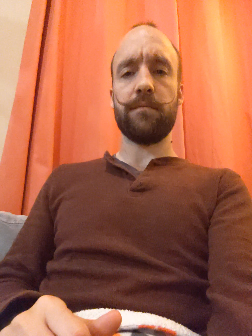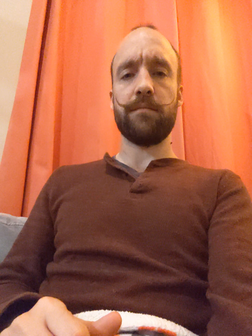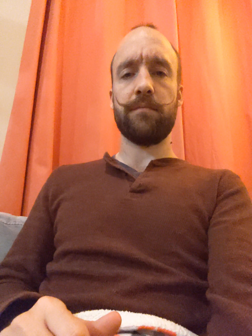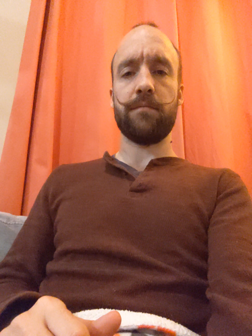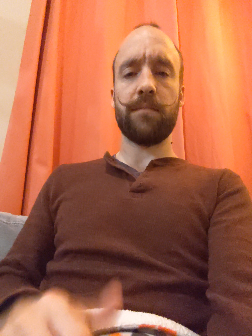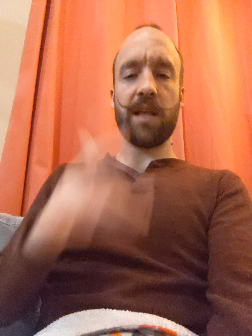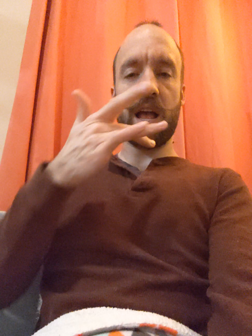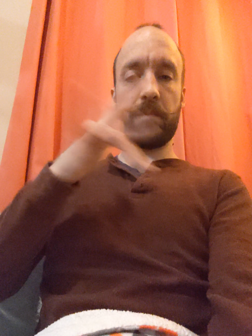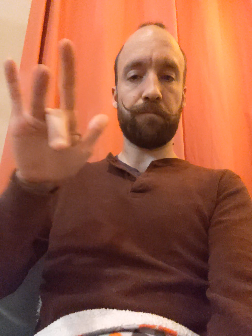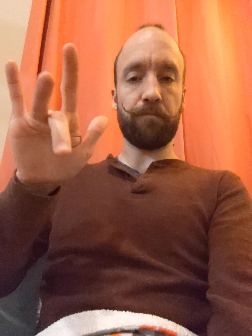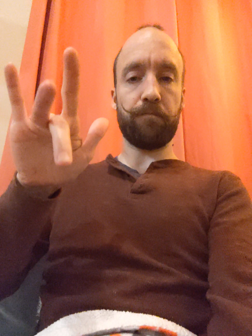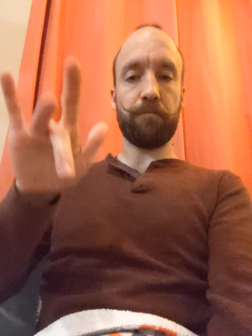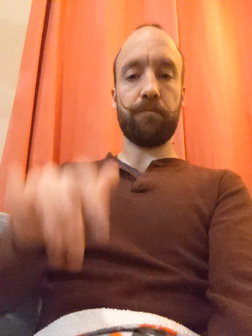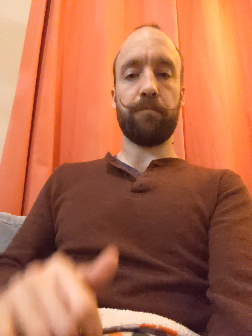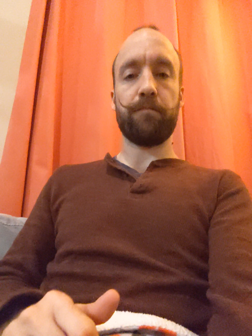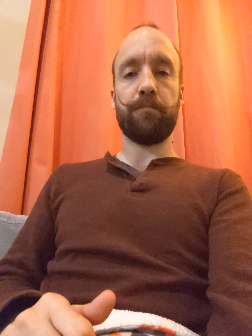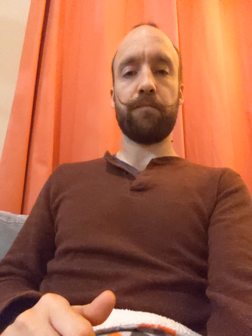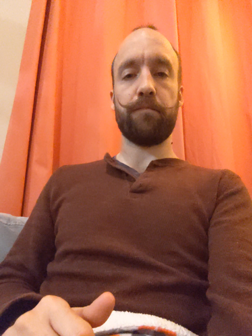empty